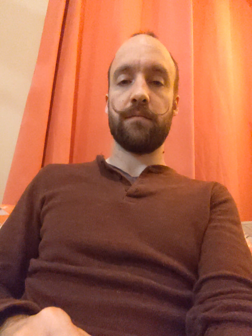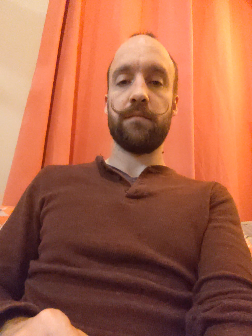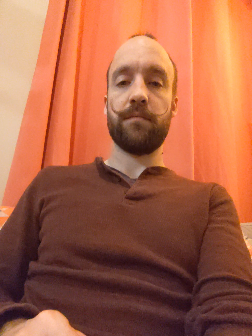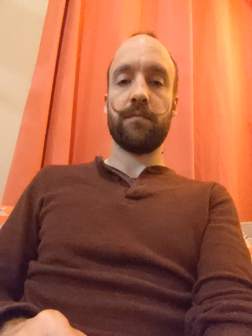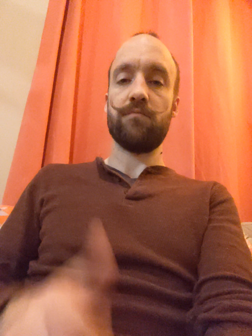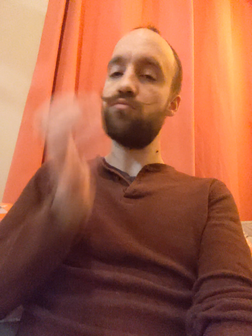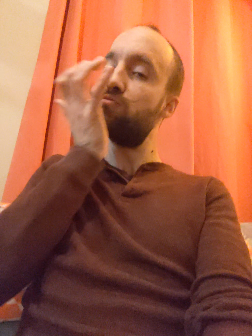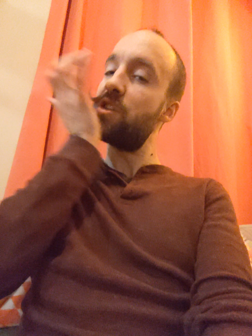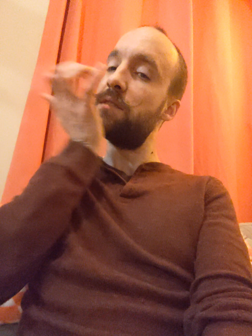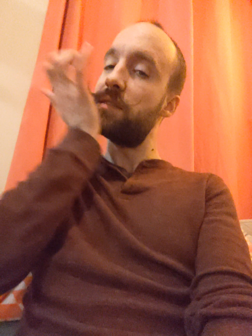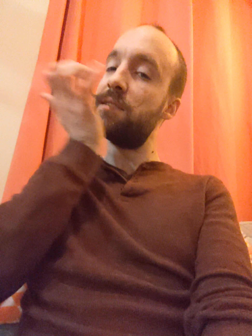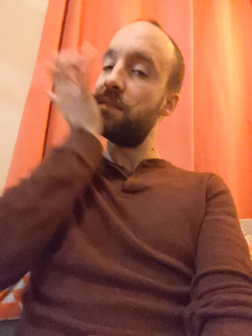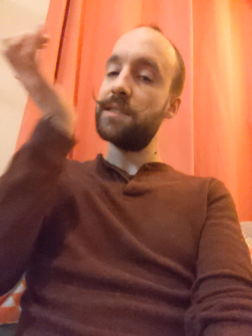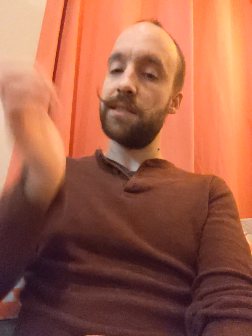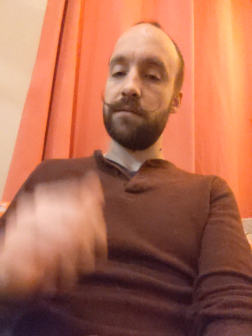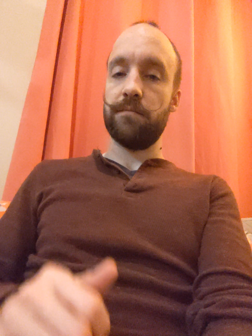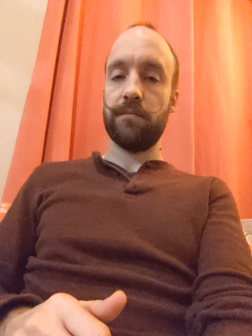grass